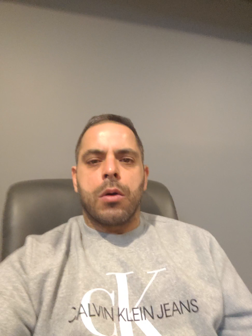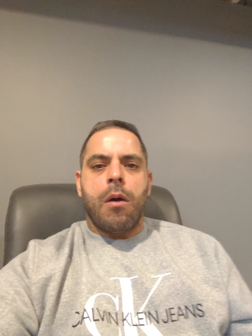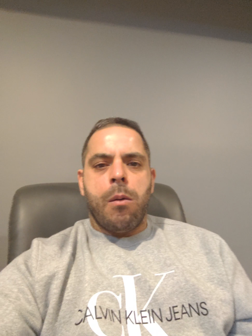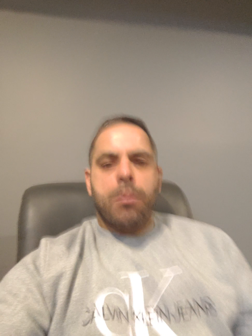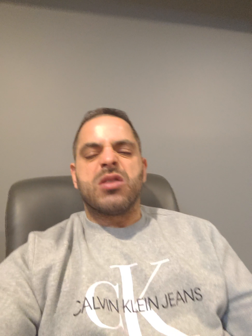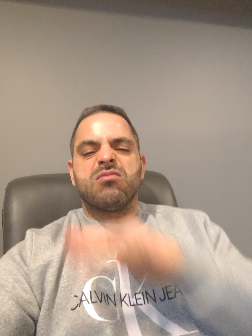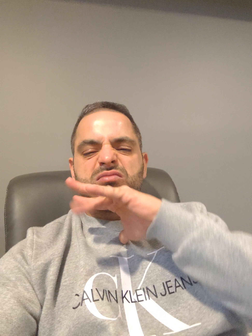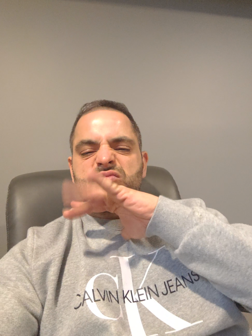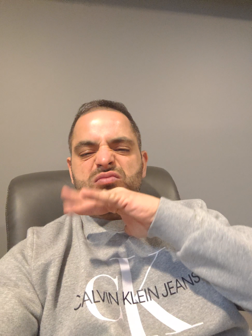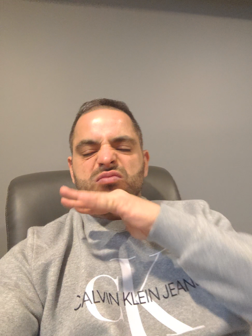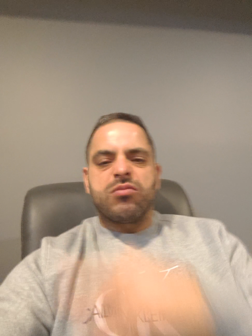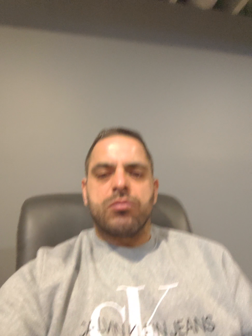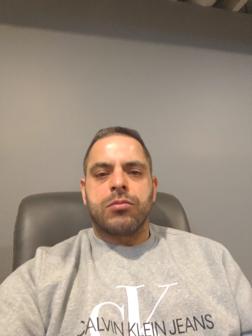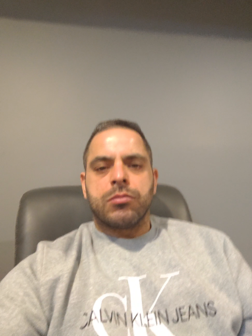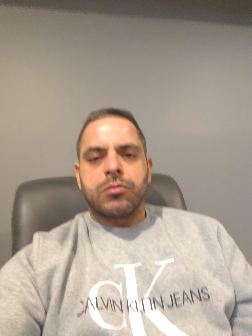dirty